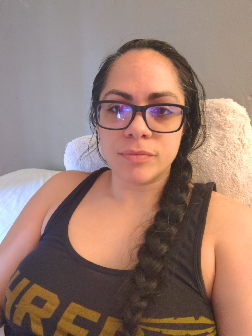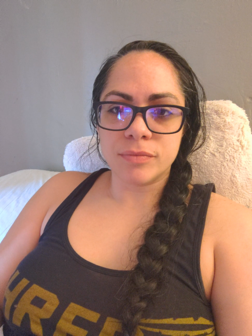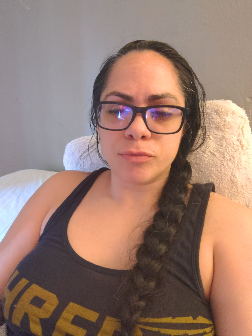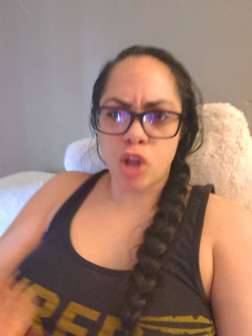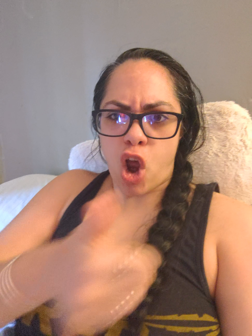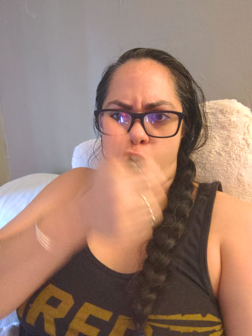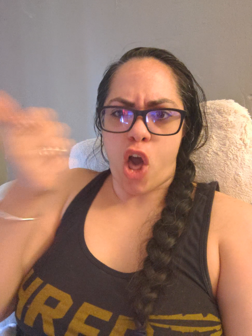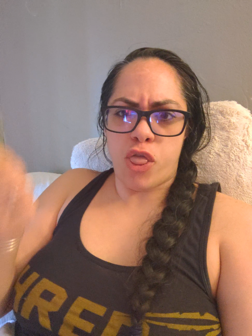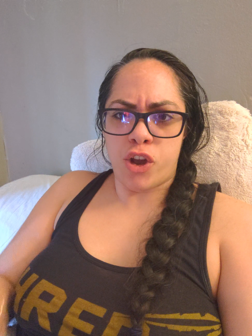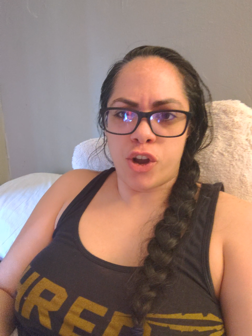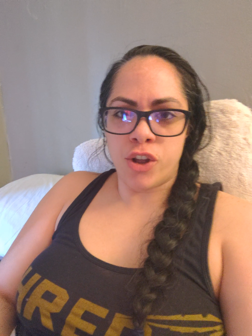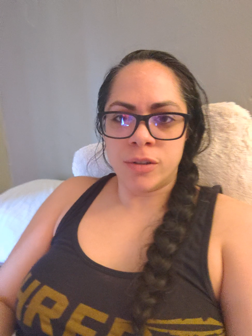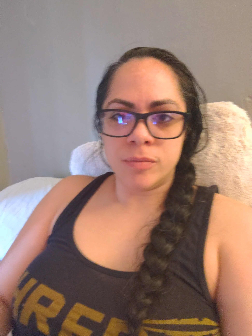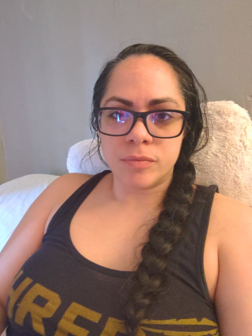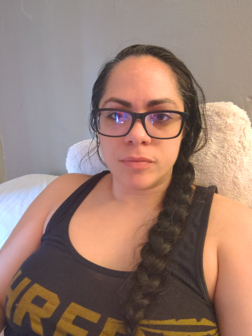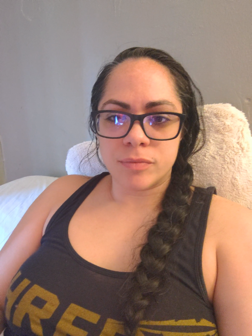another